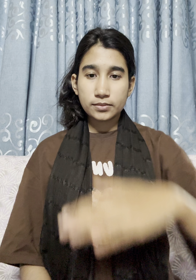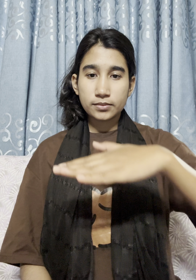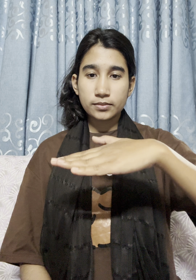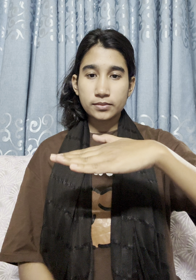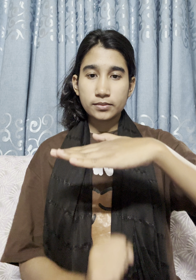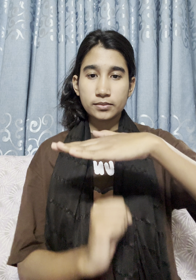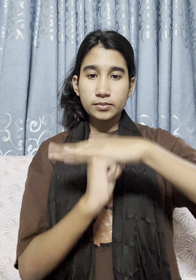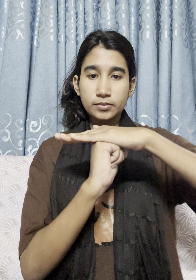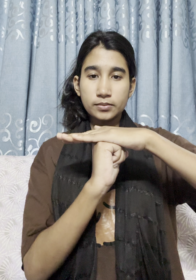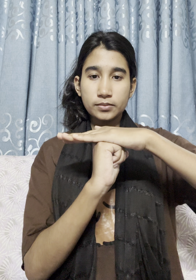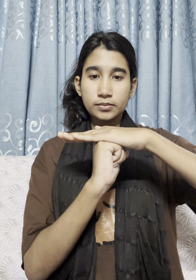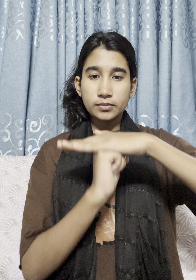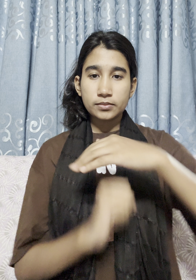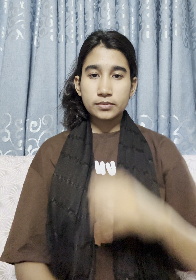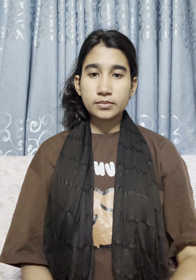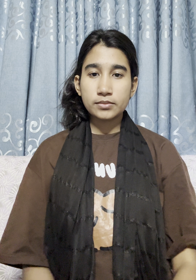সমর্থন